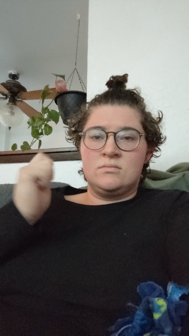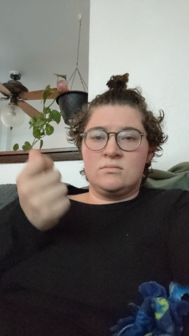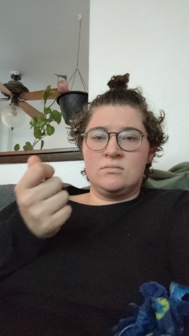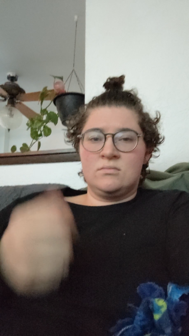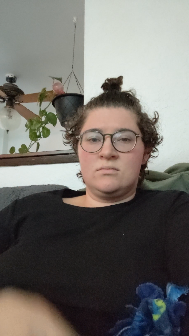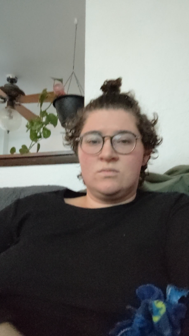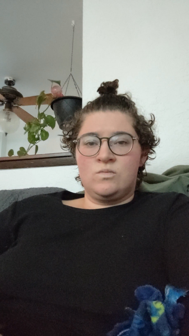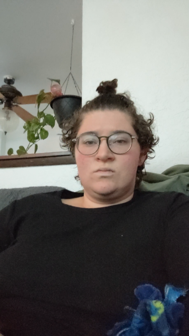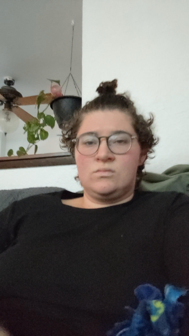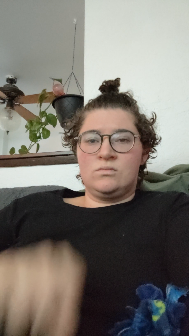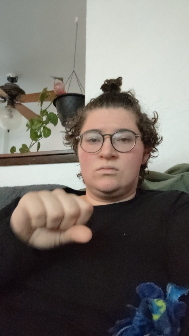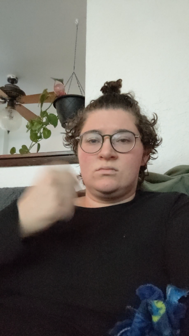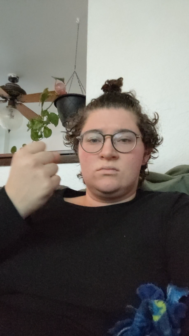break